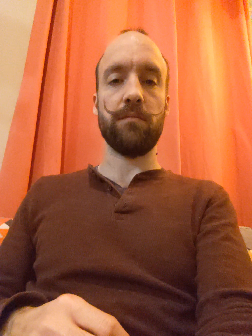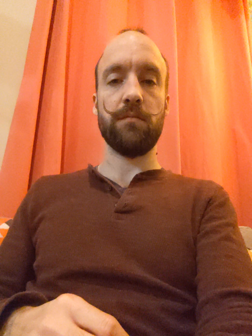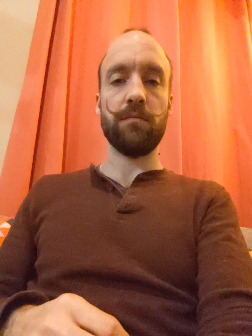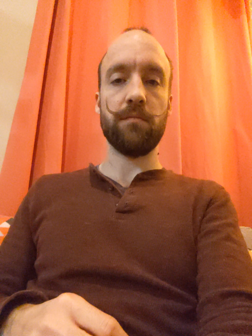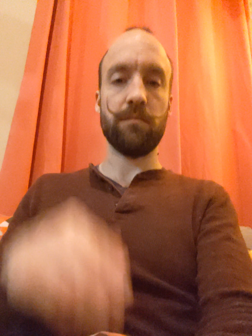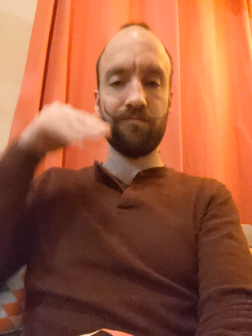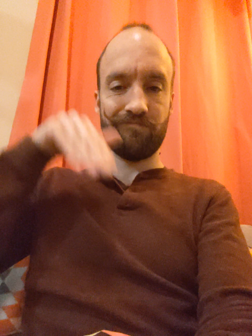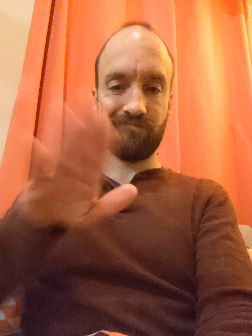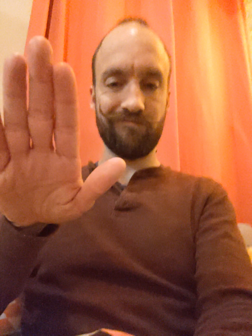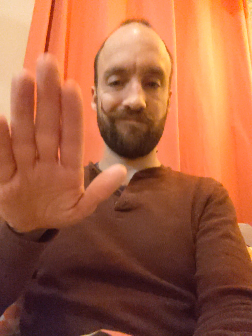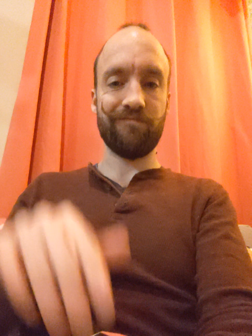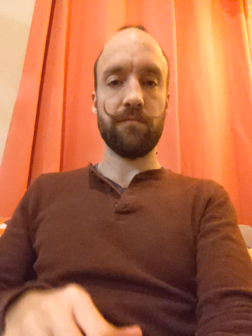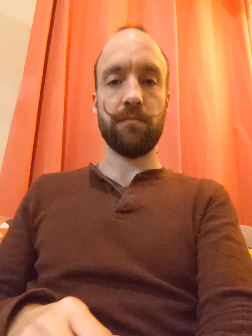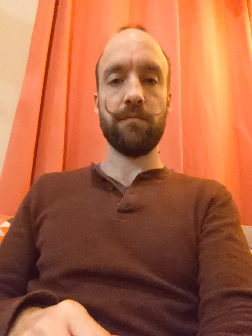into